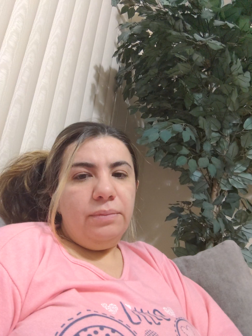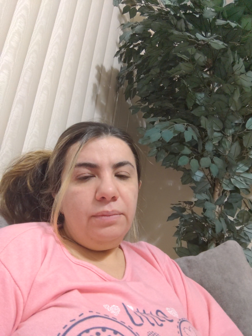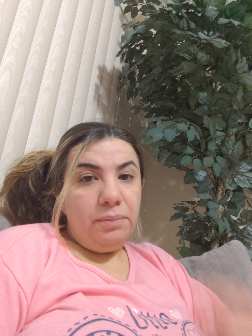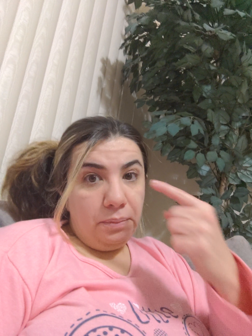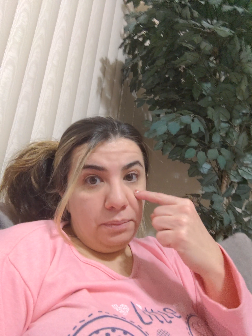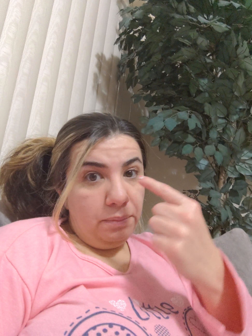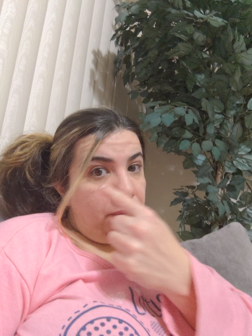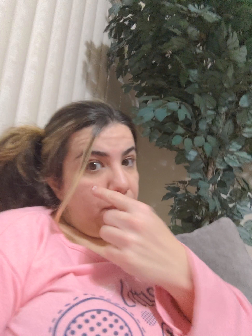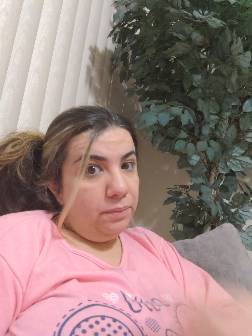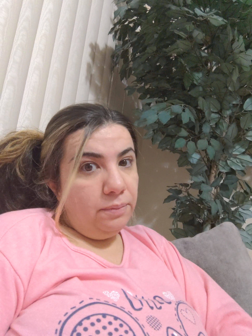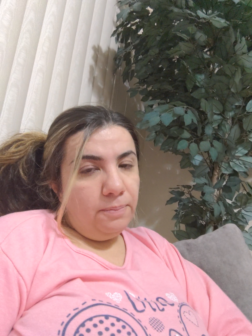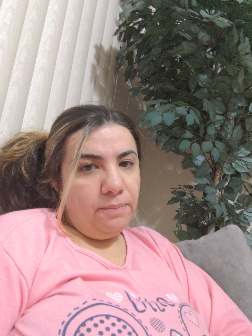eye